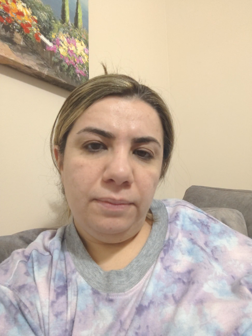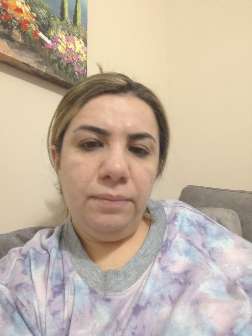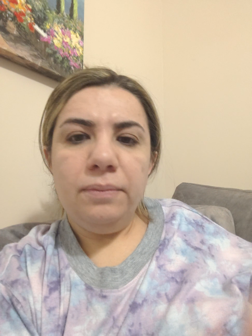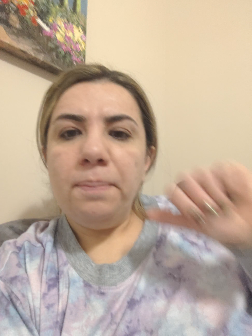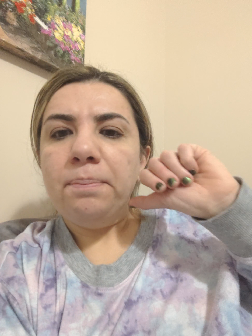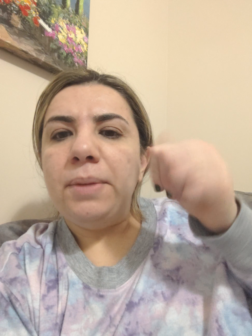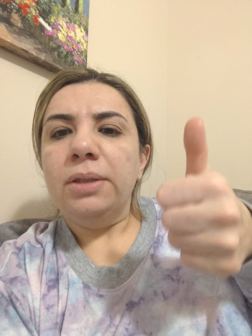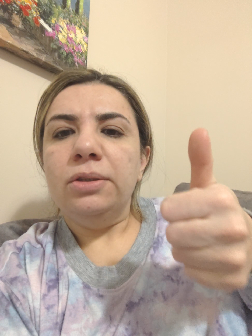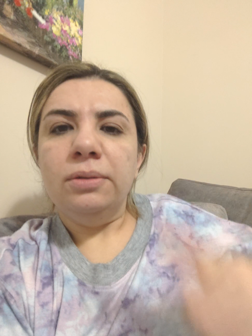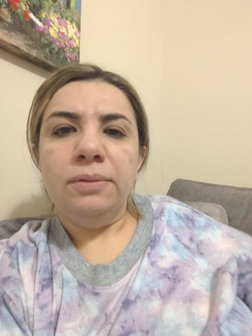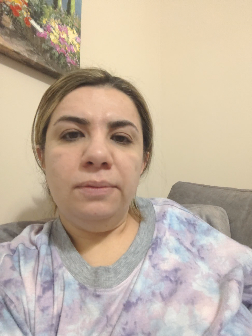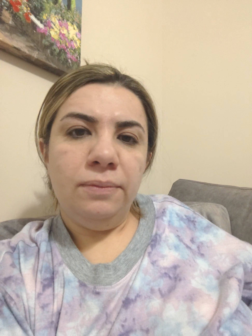tomorrow